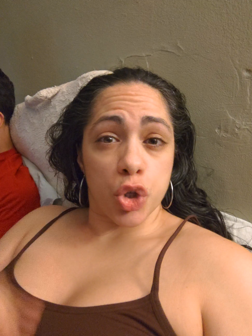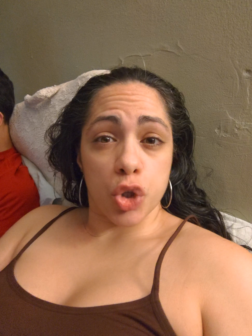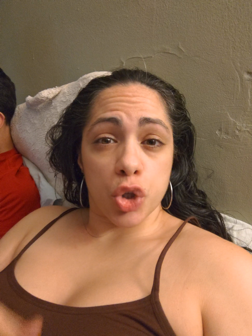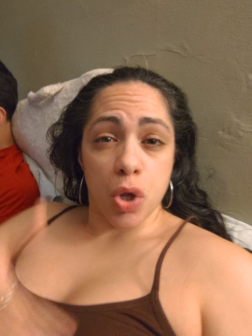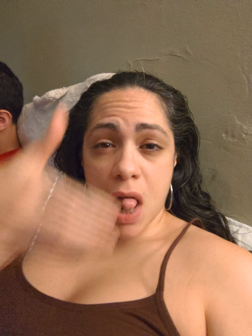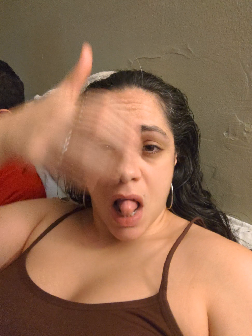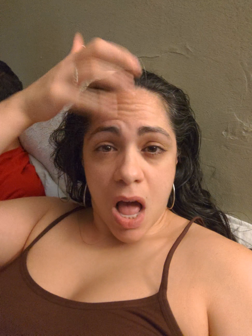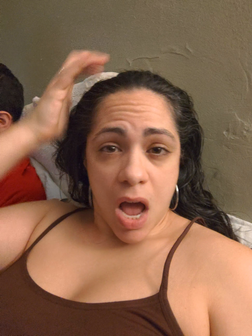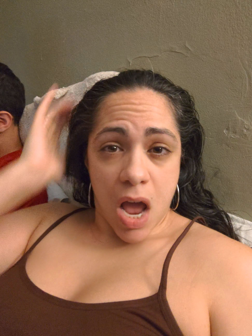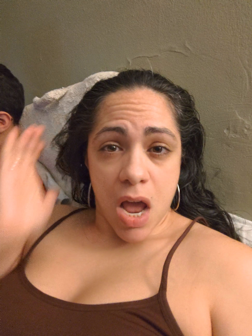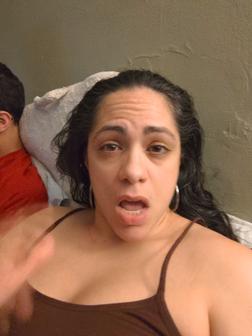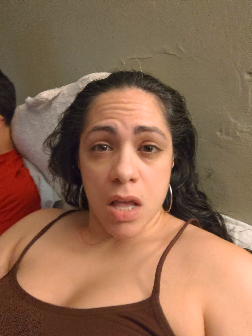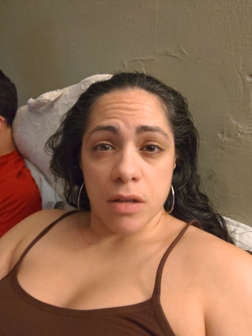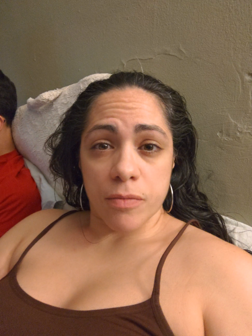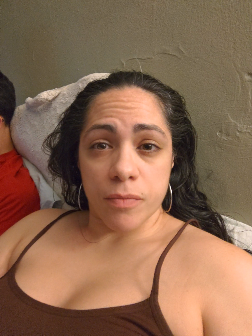lion